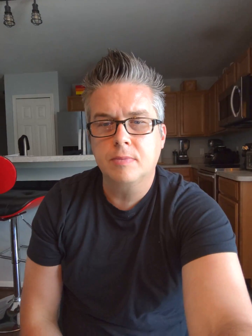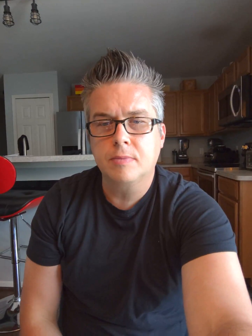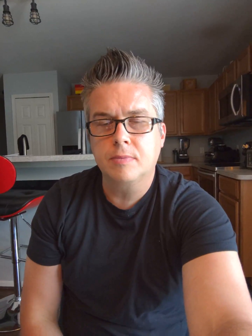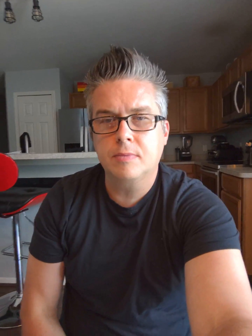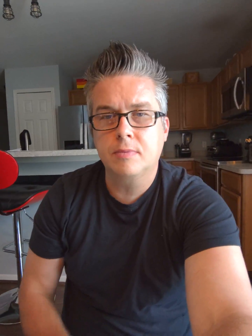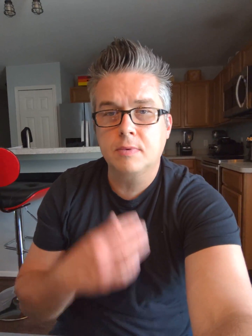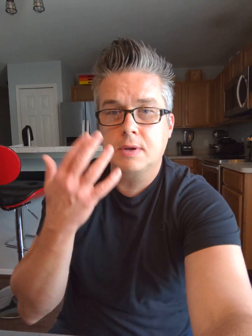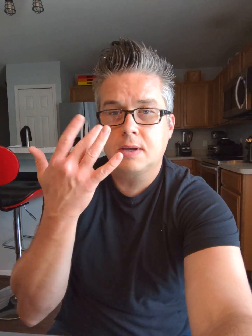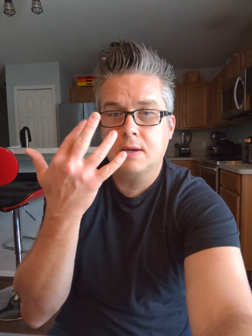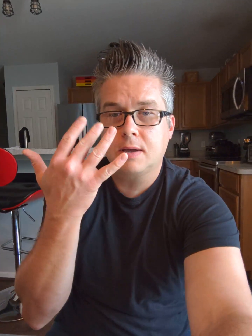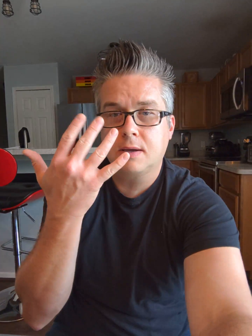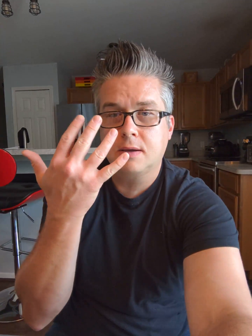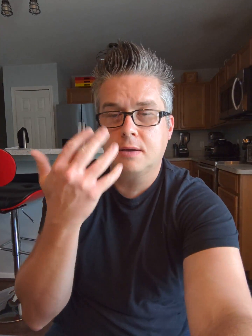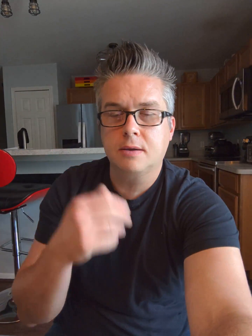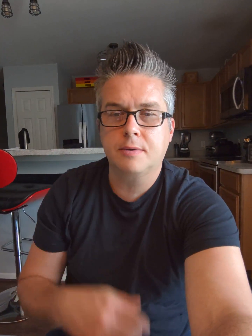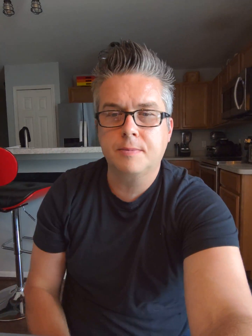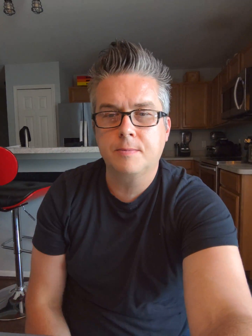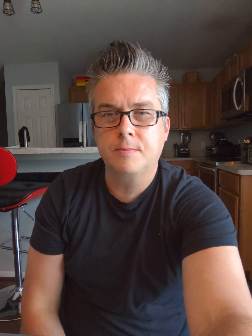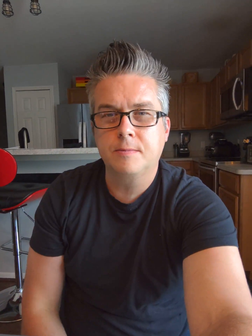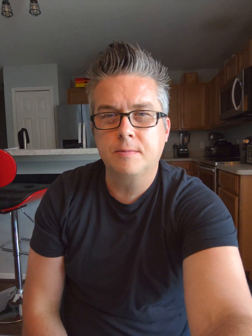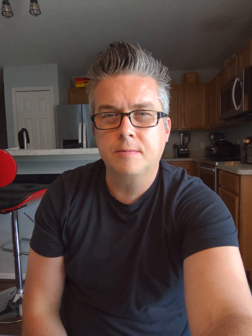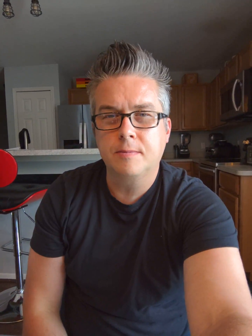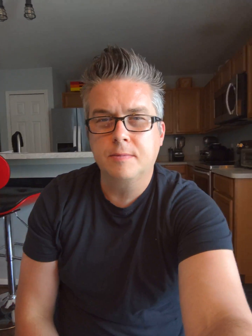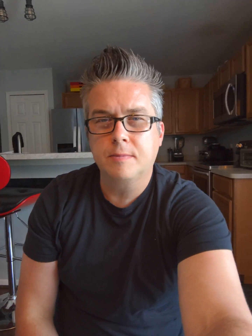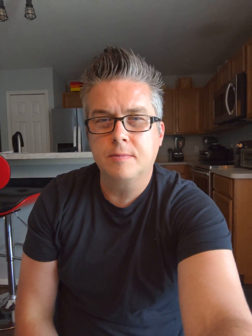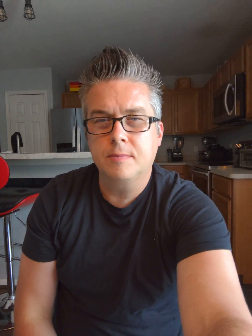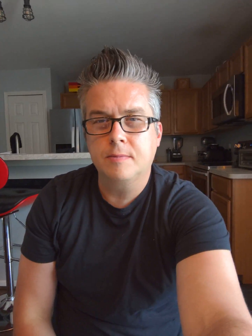hand